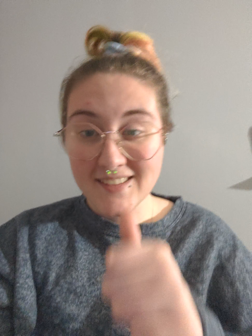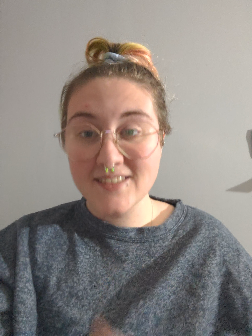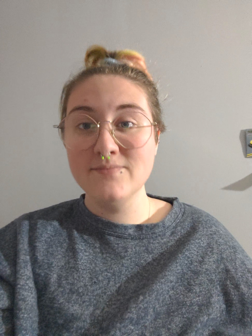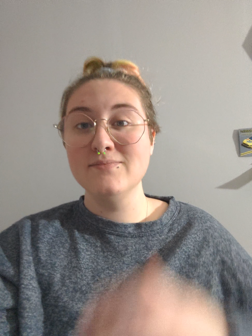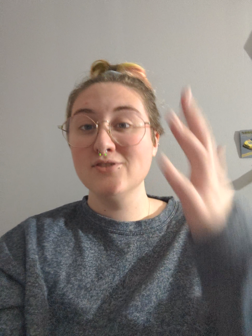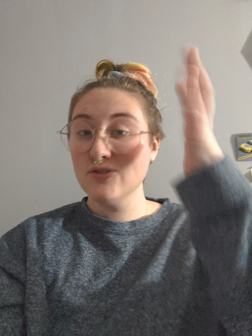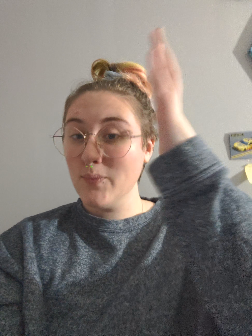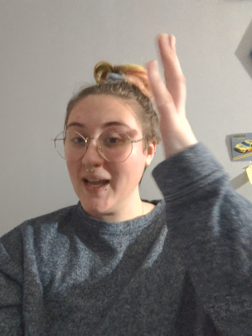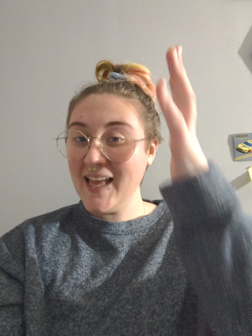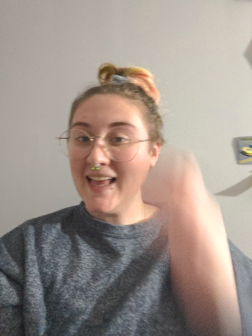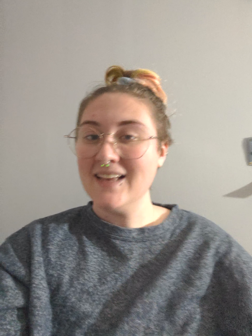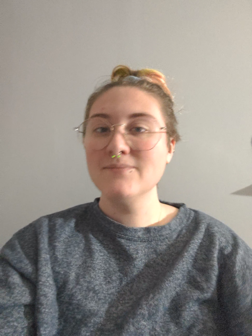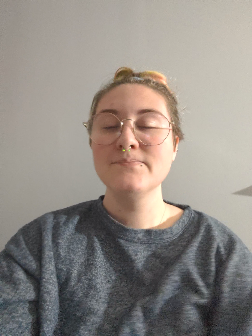tree